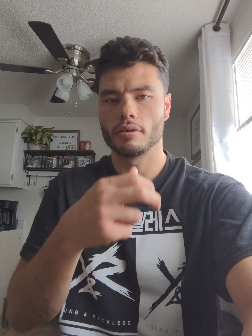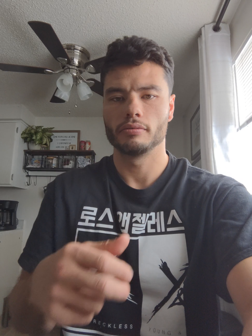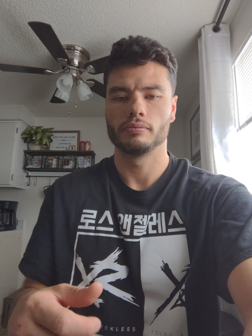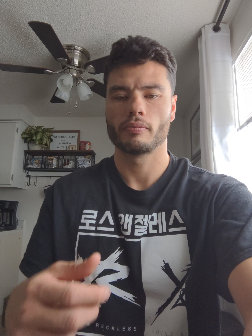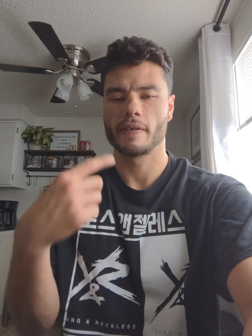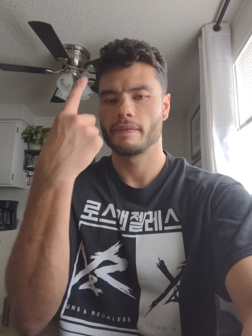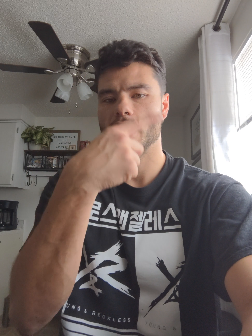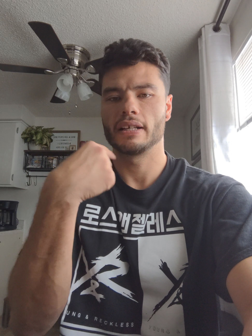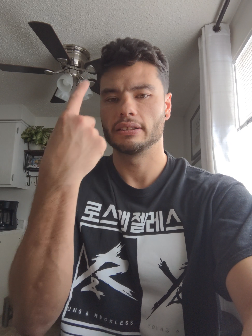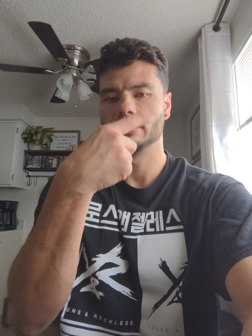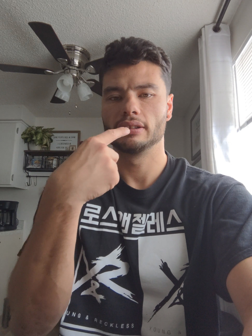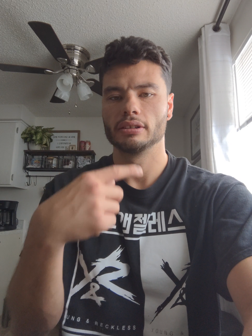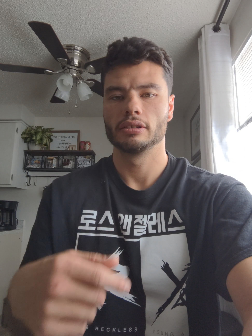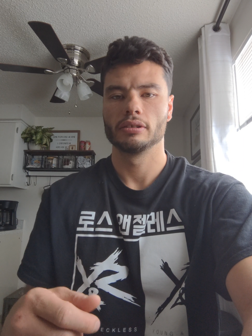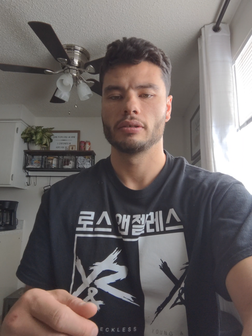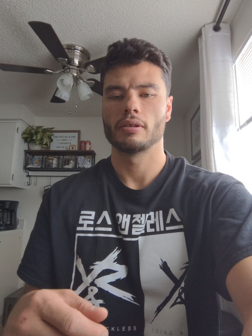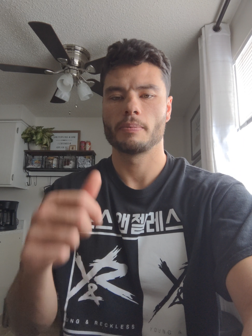face